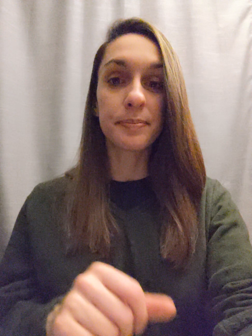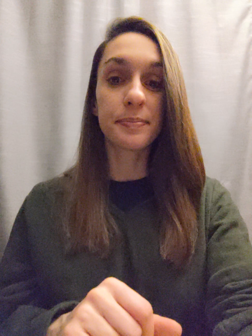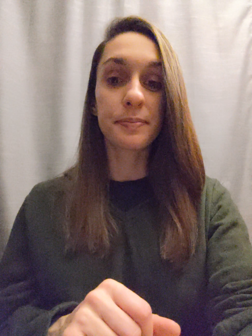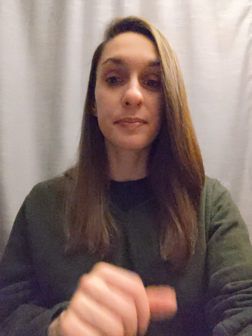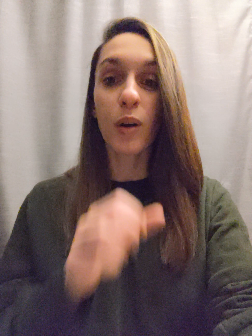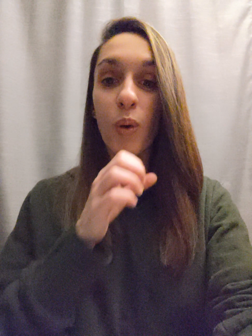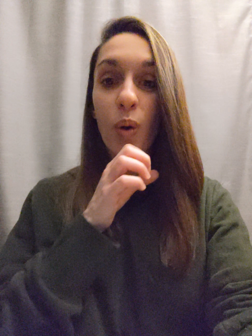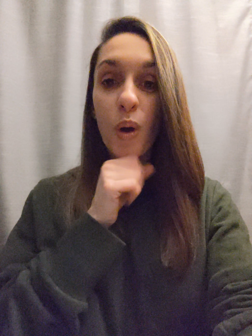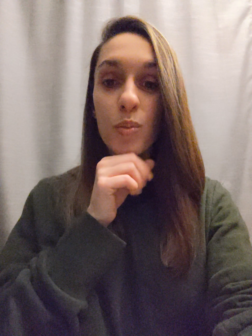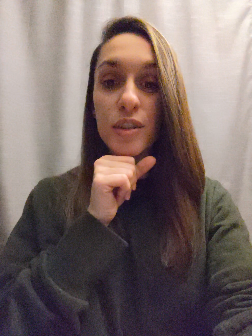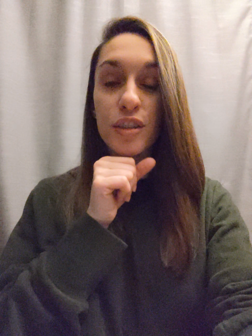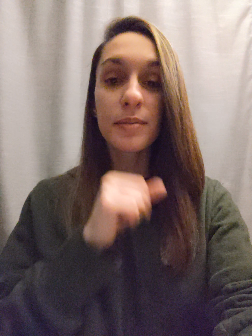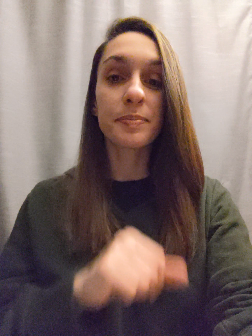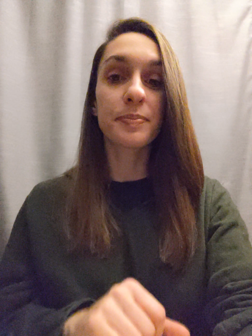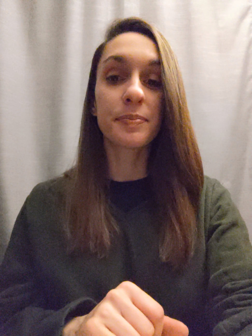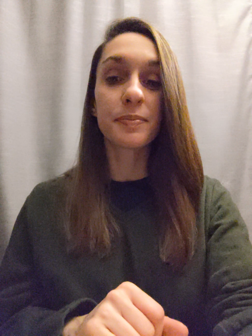orange